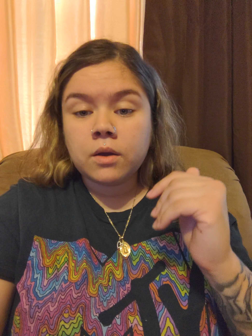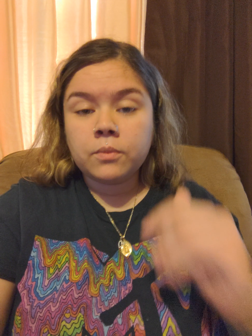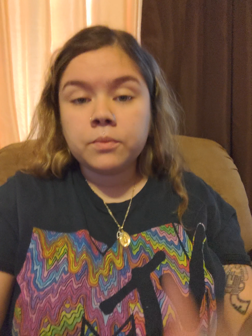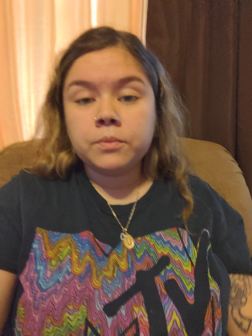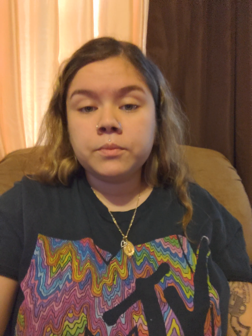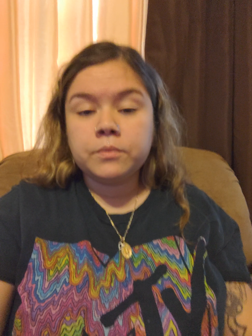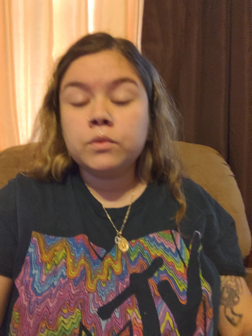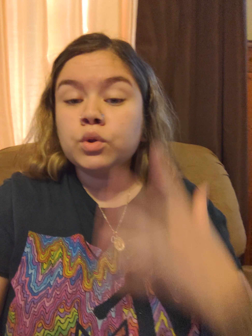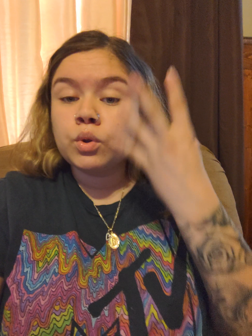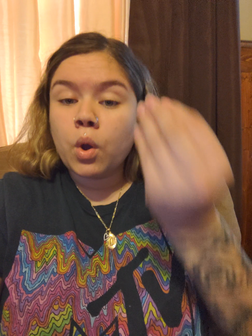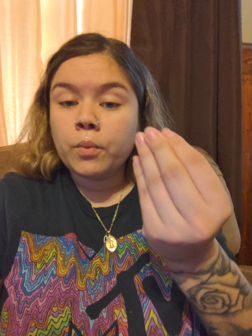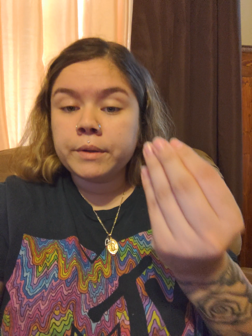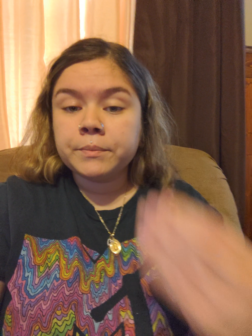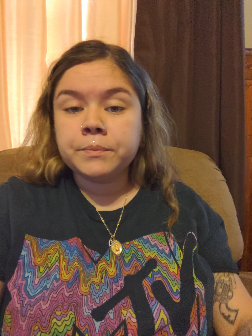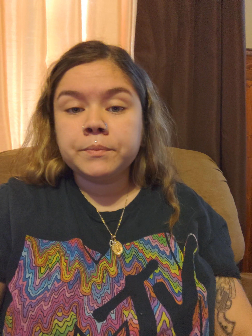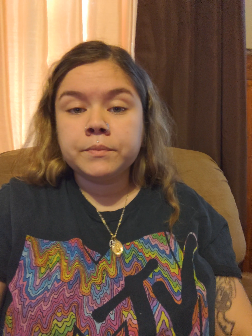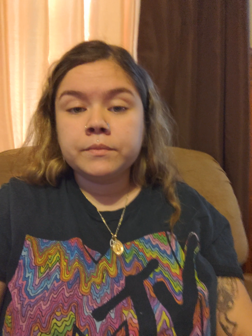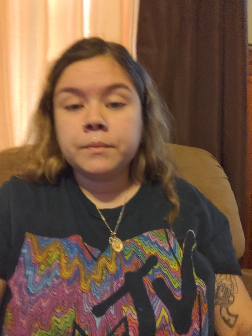going to